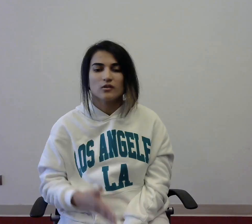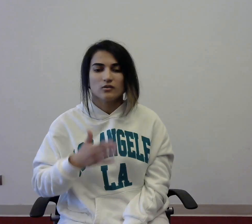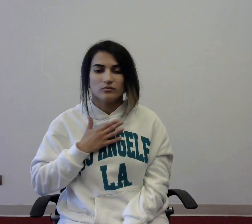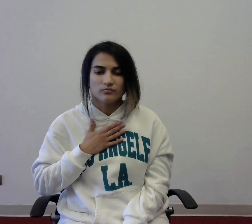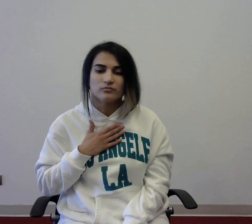mən